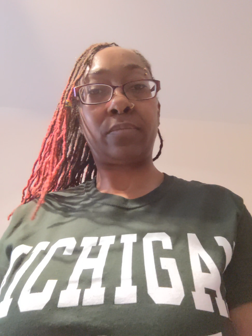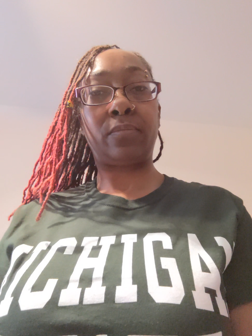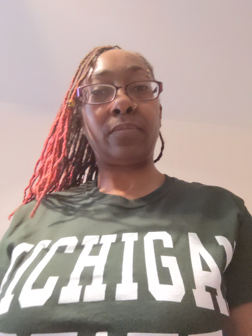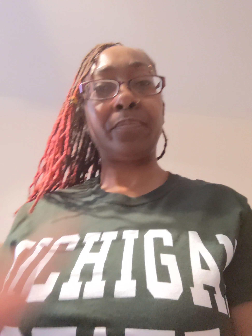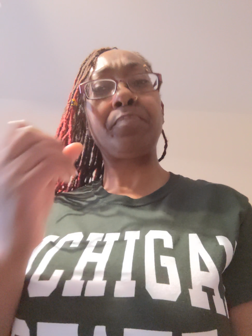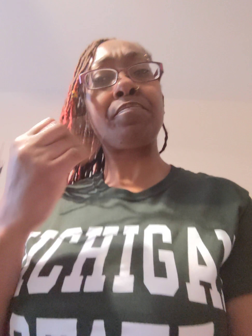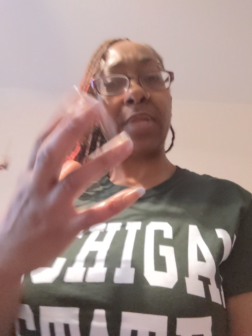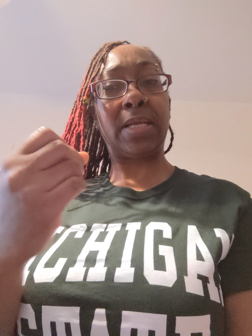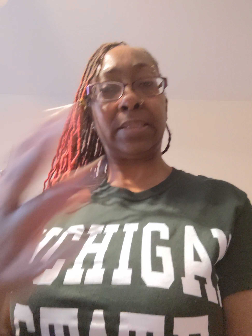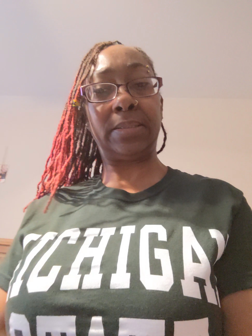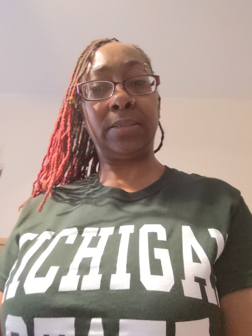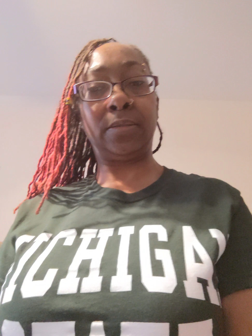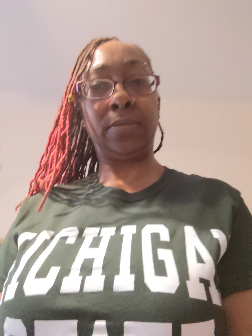many